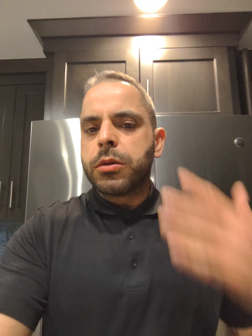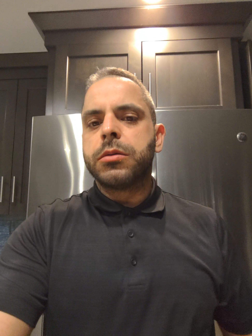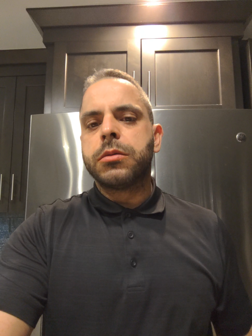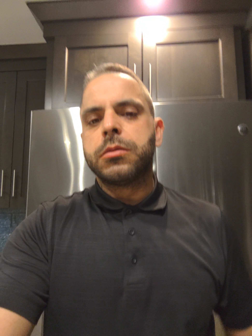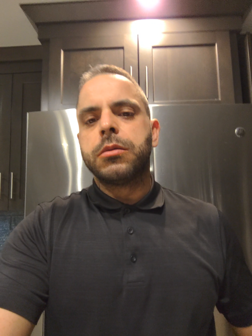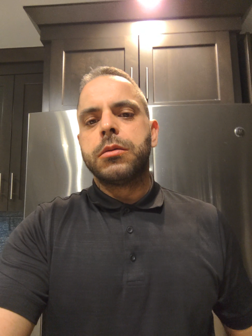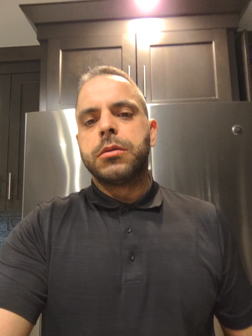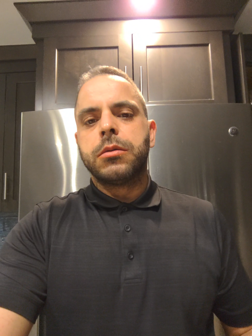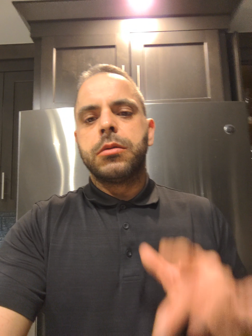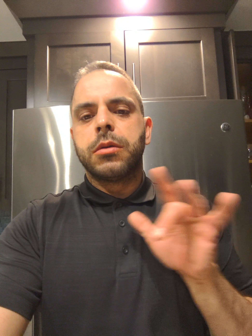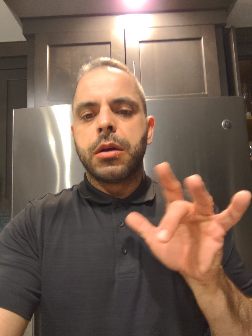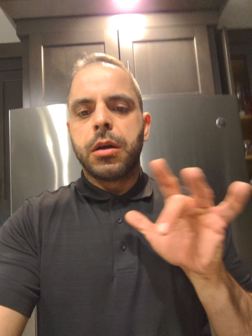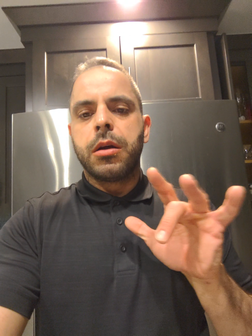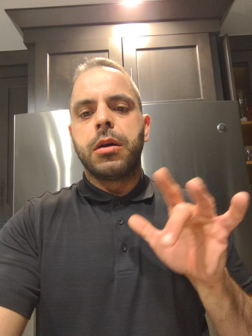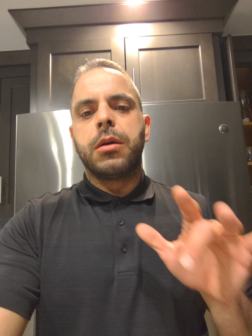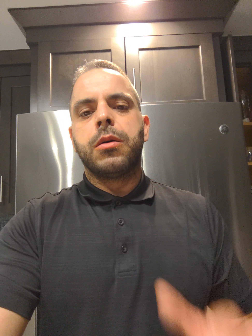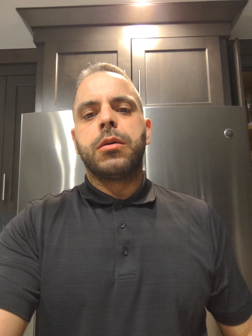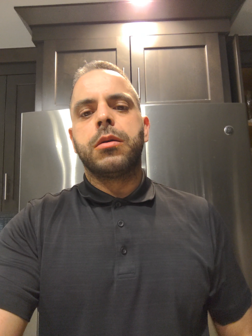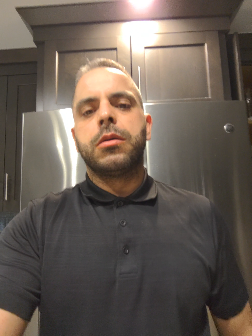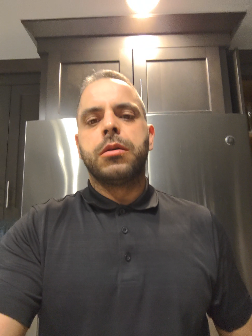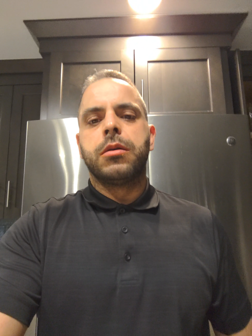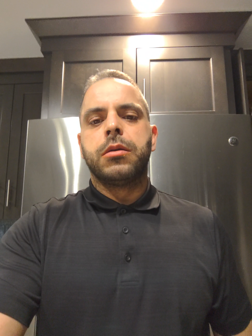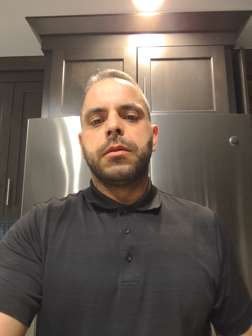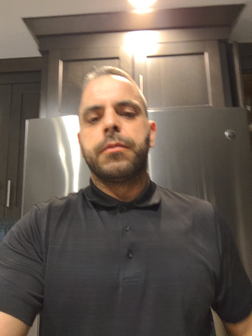yucky